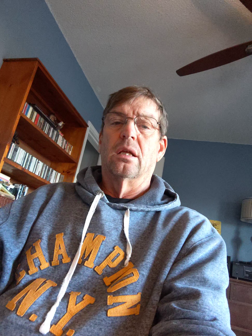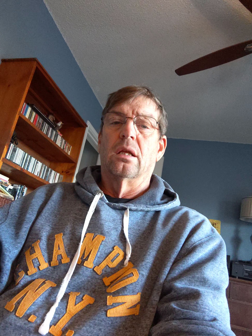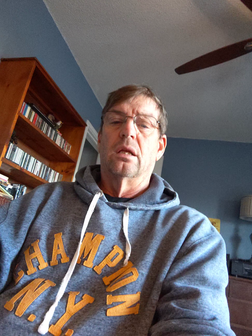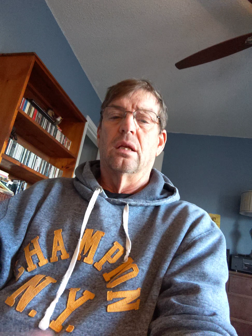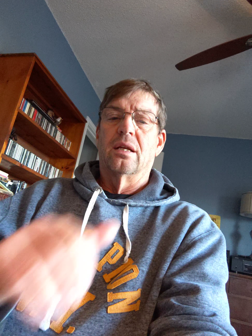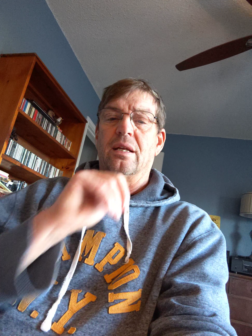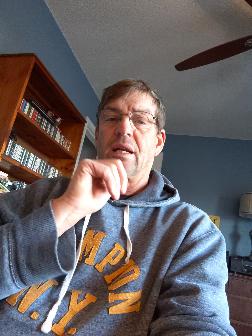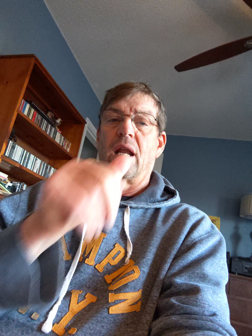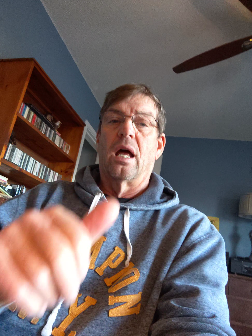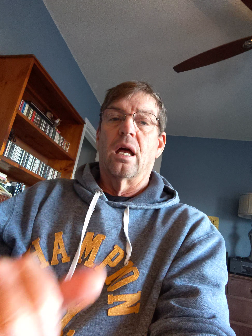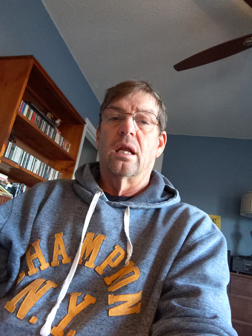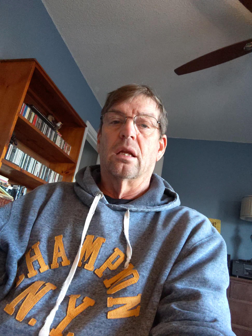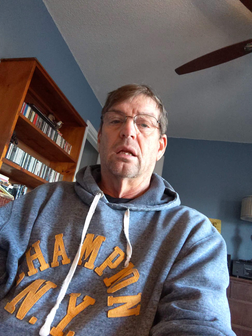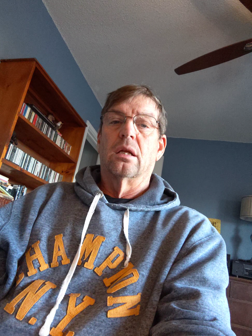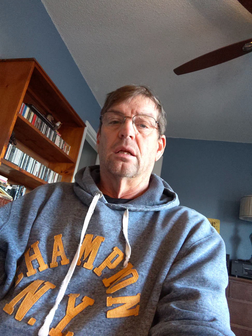not